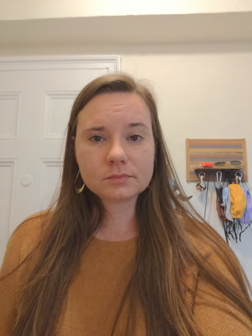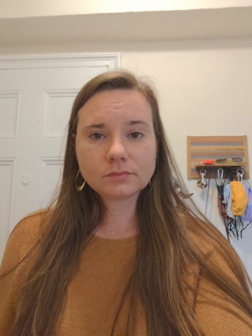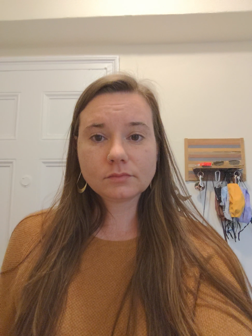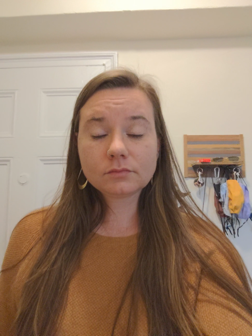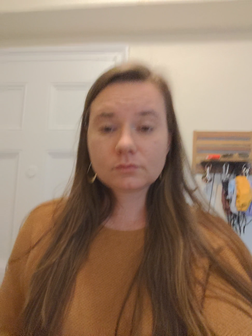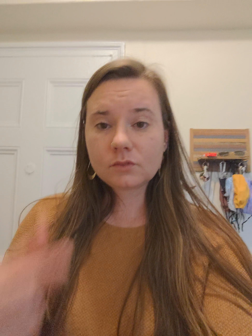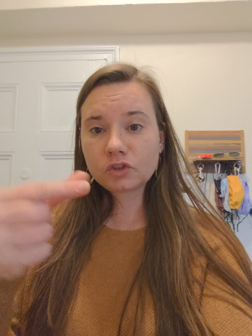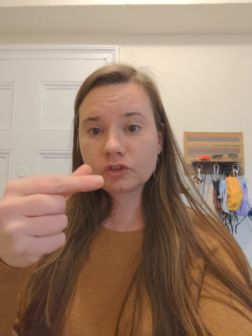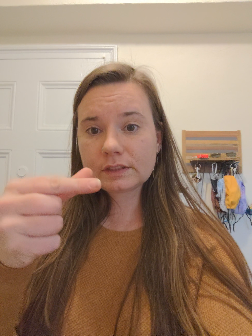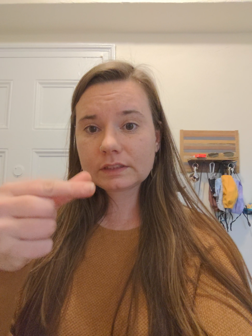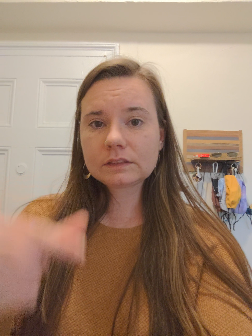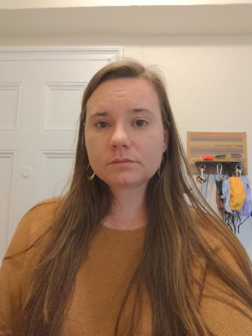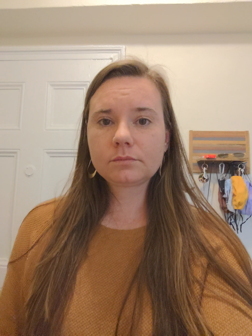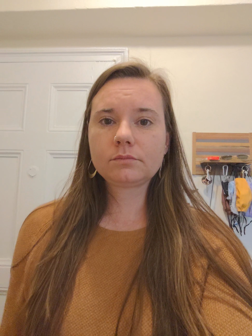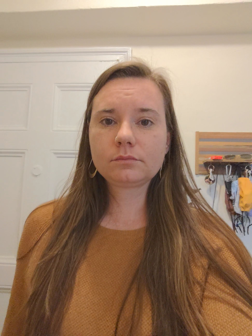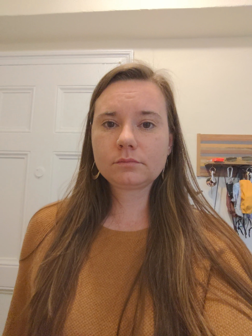green